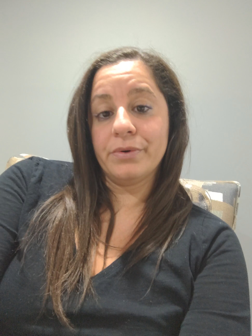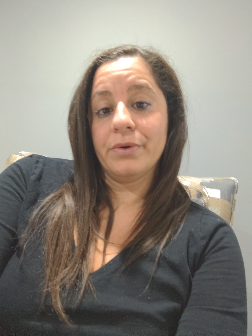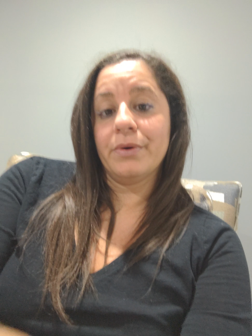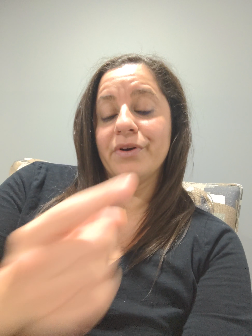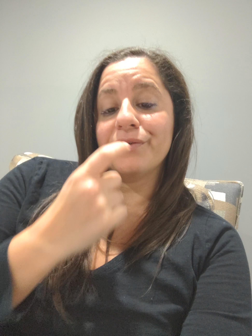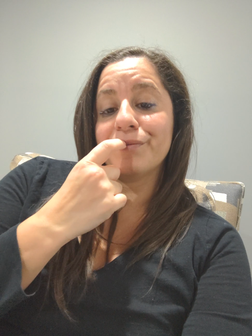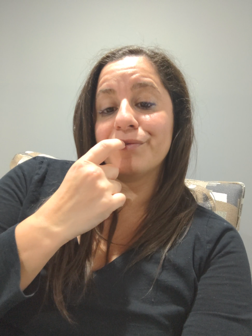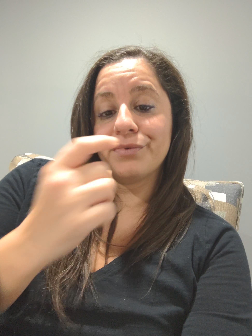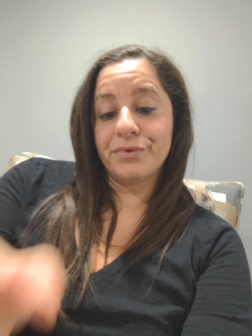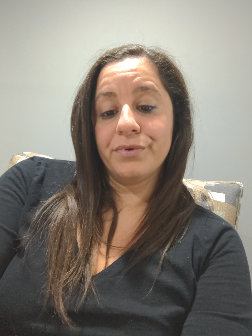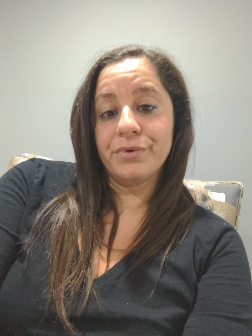tooth